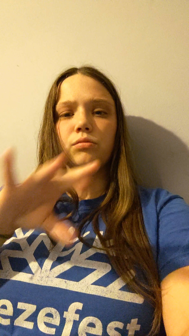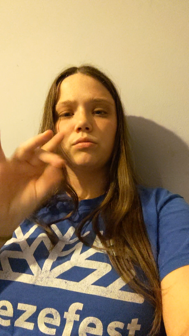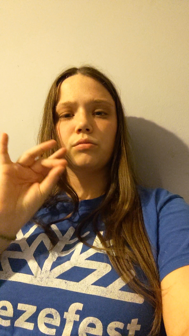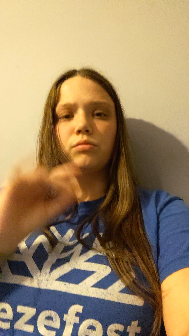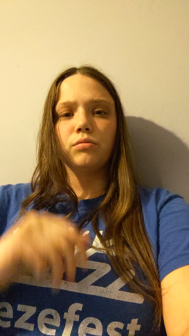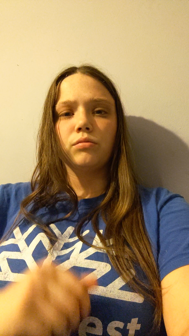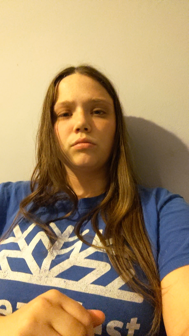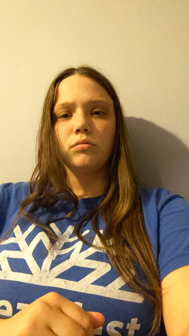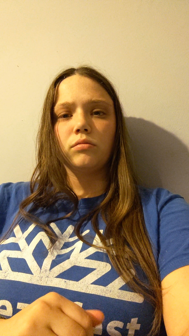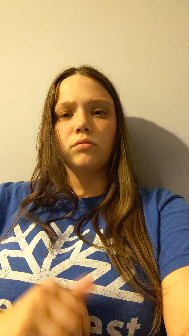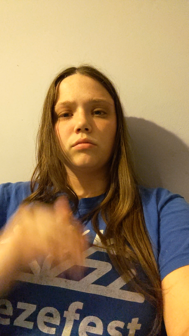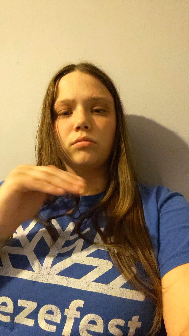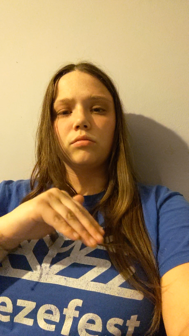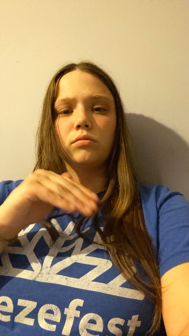doctor